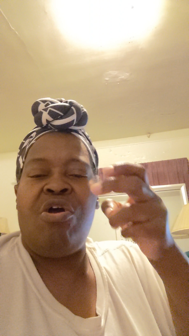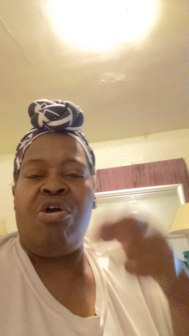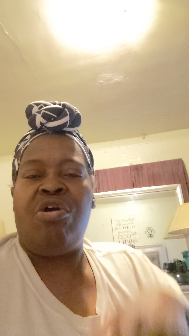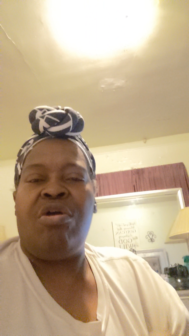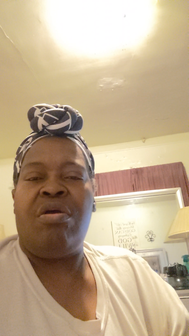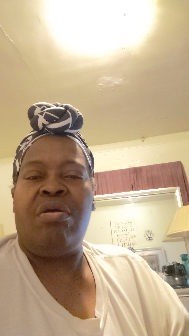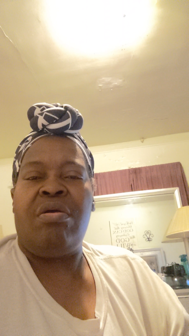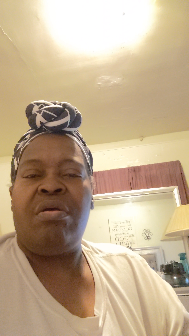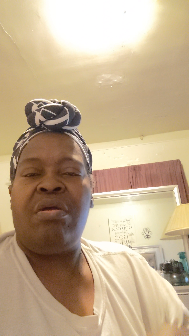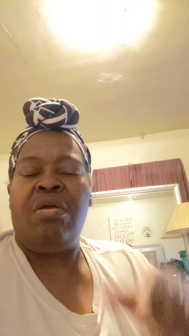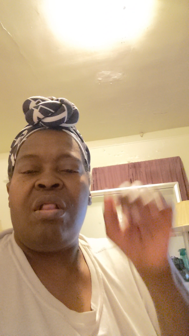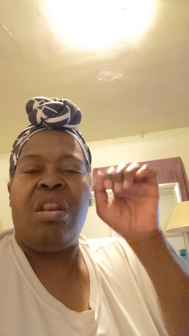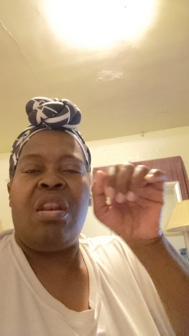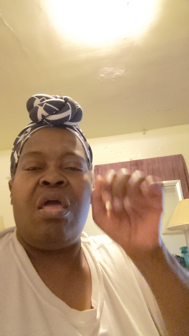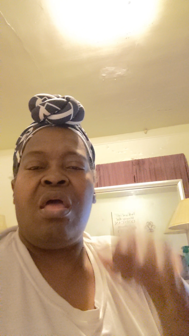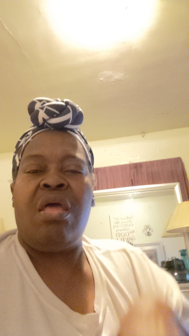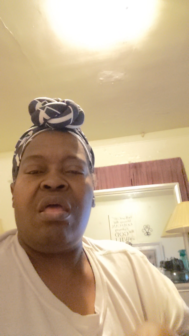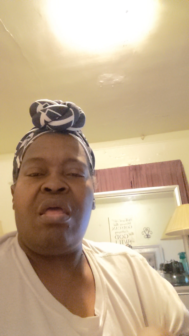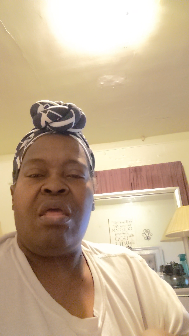knock